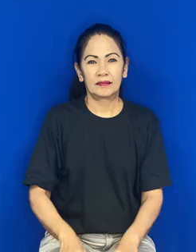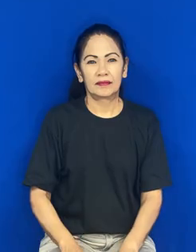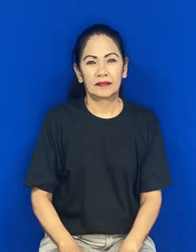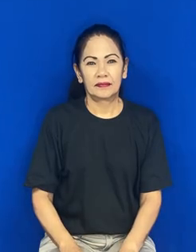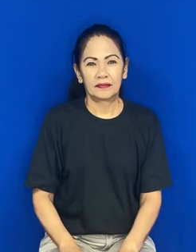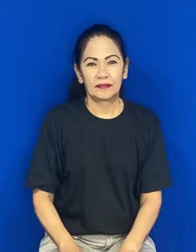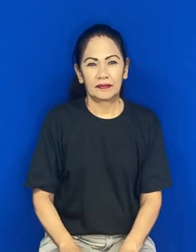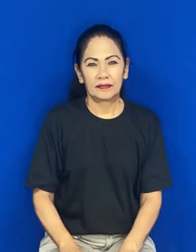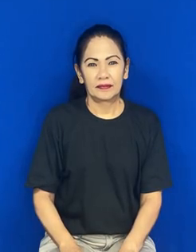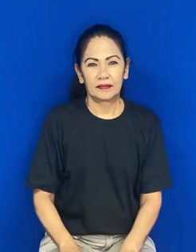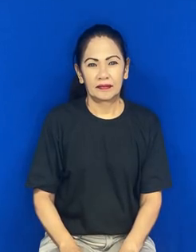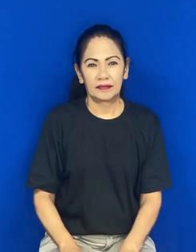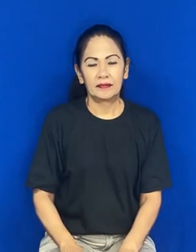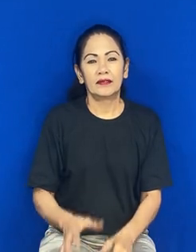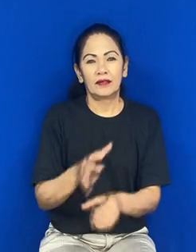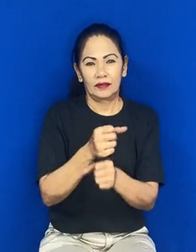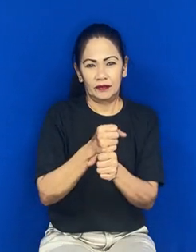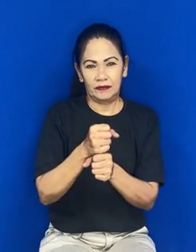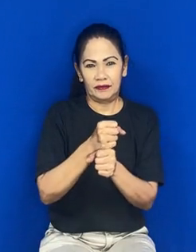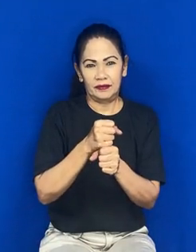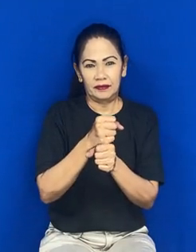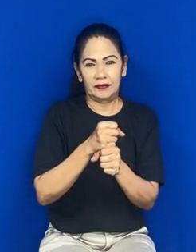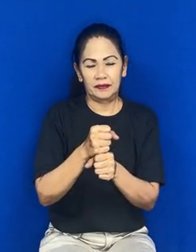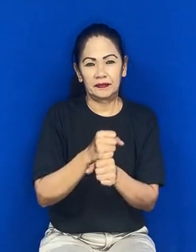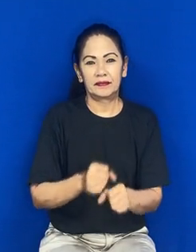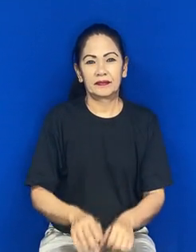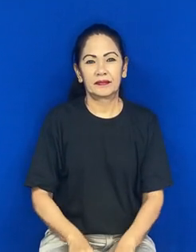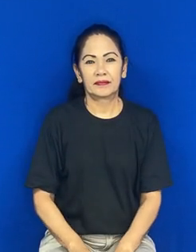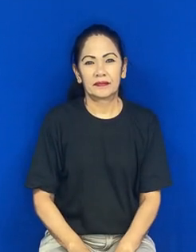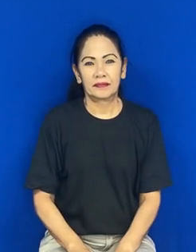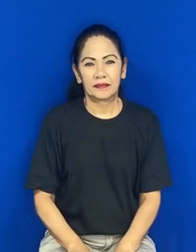coffee